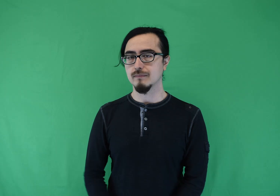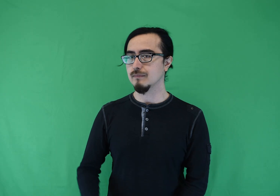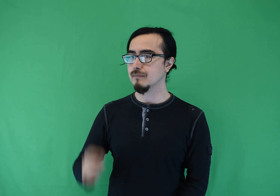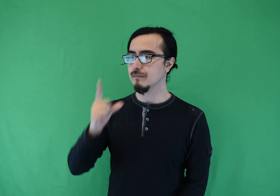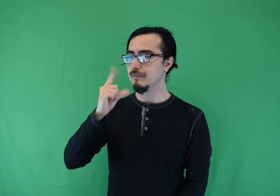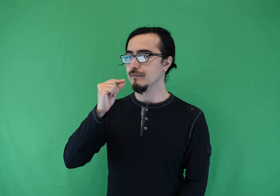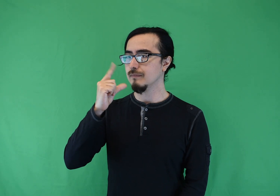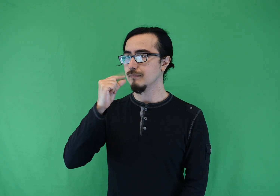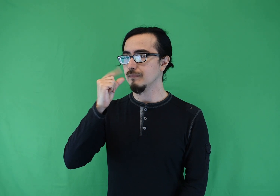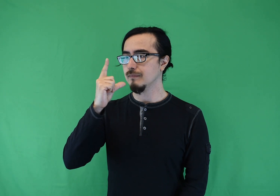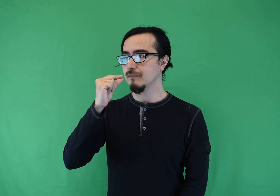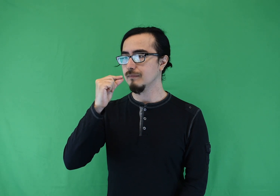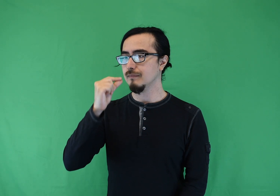policía